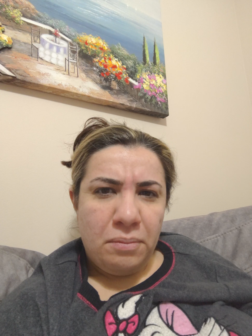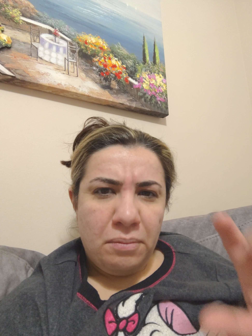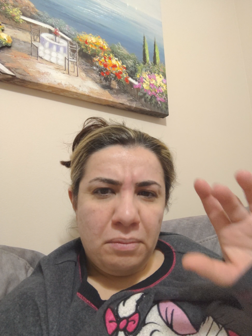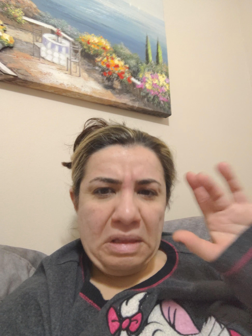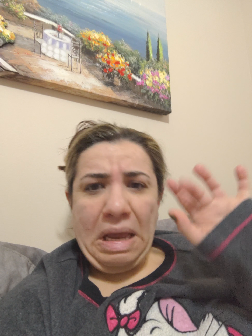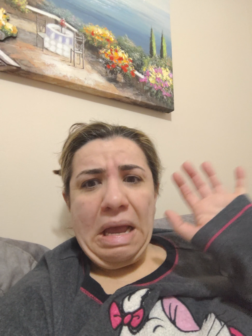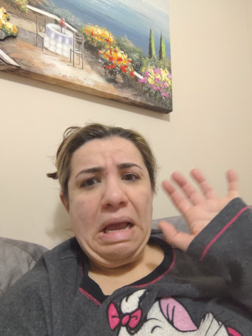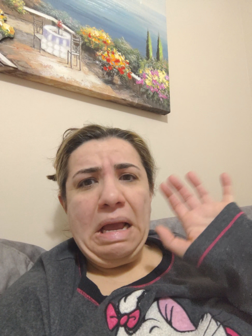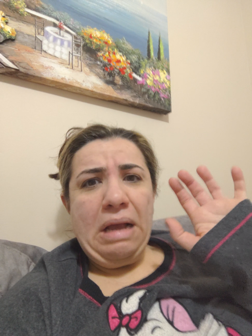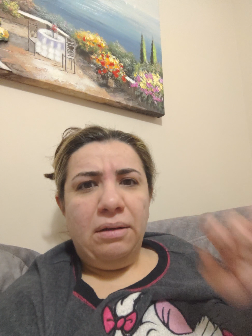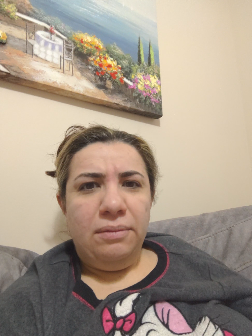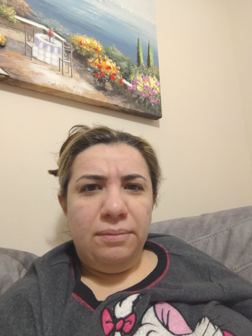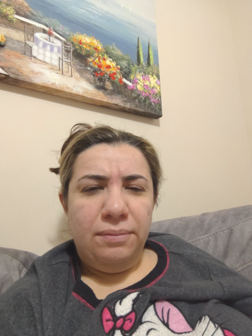yucky